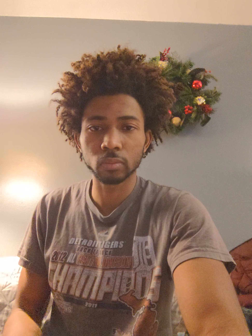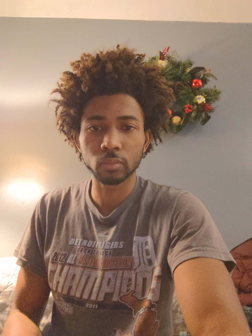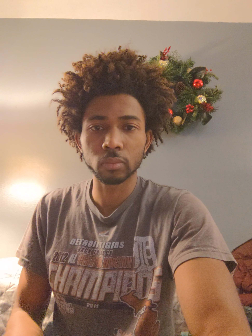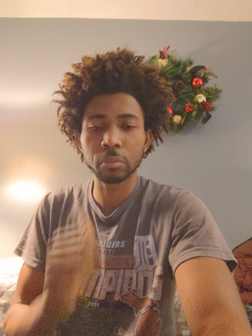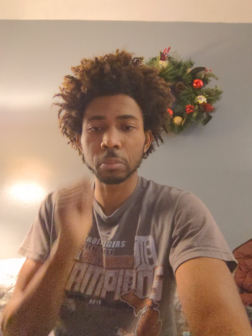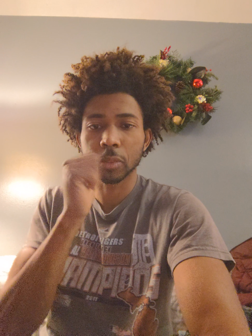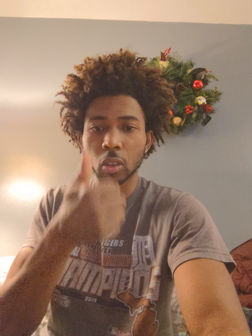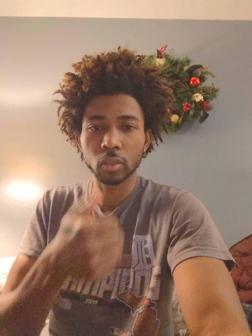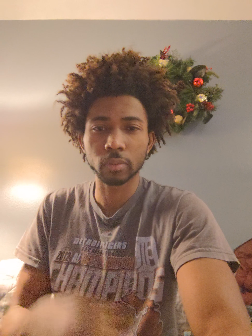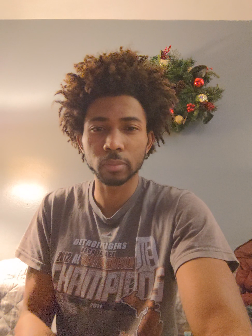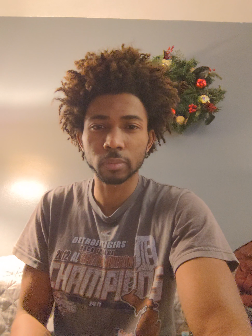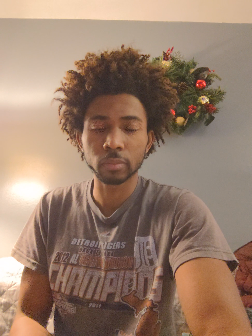tomorrow